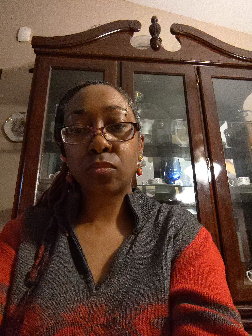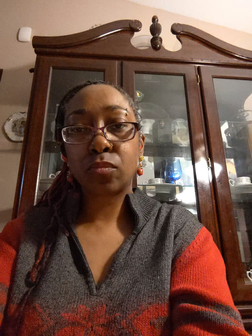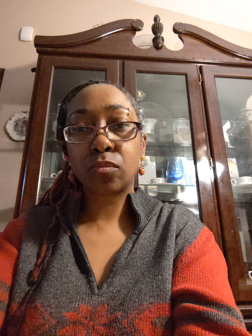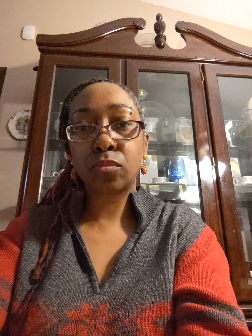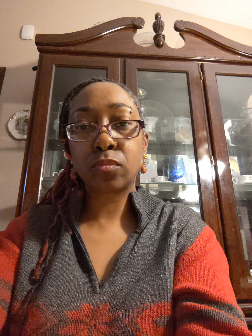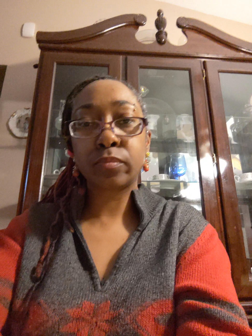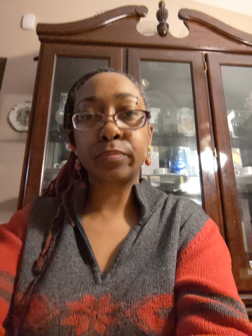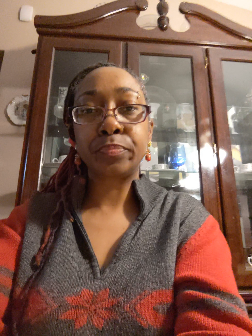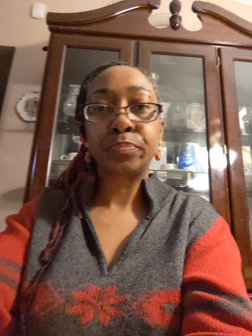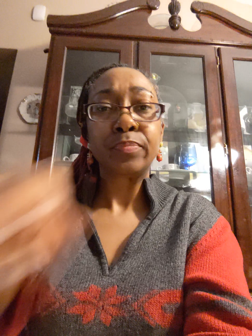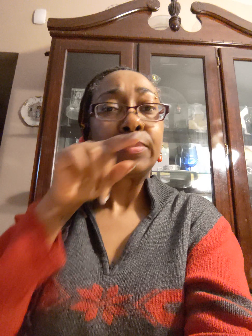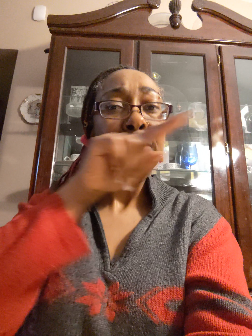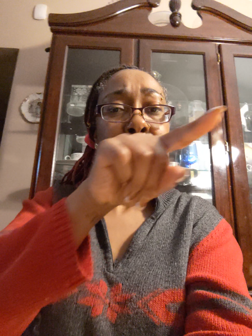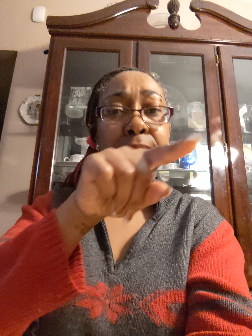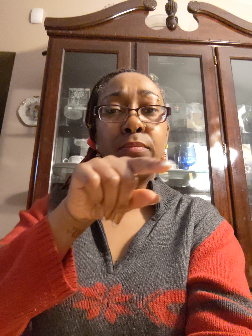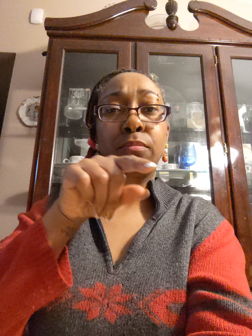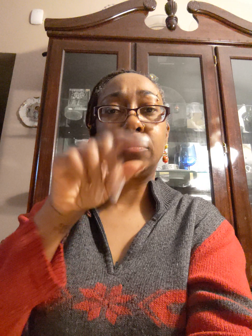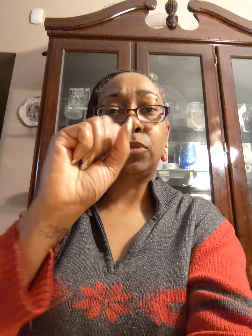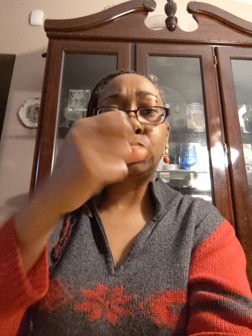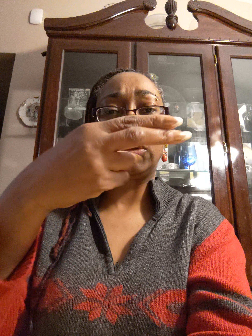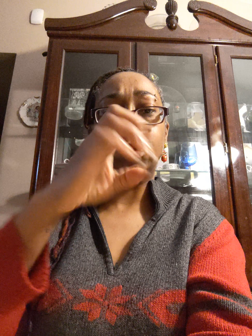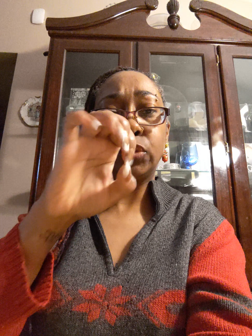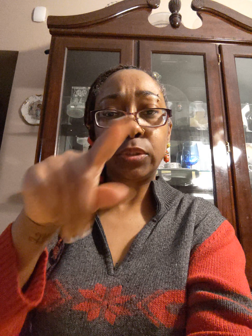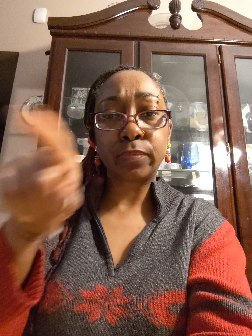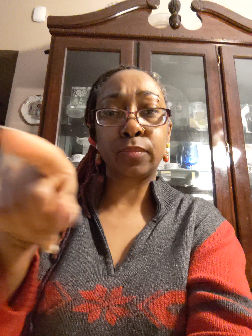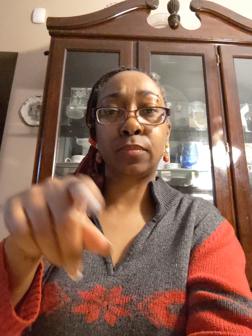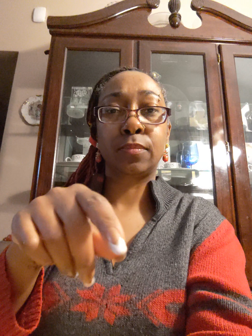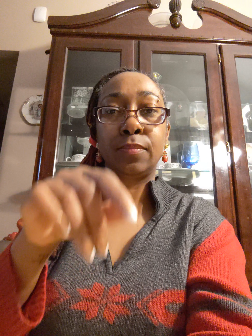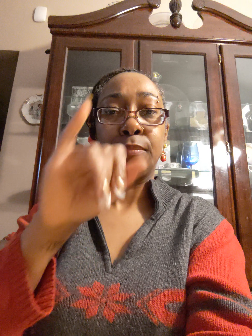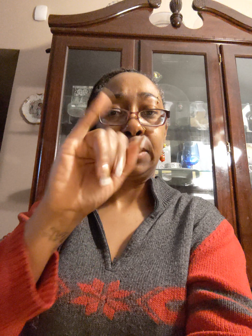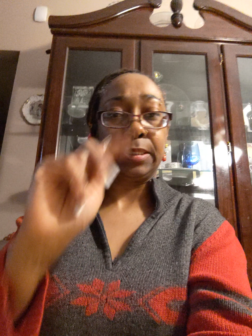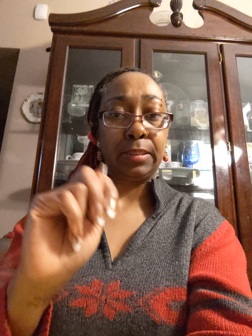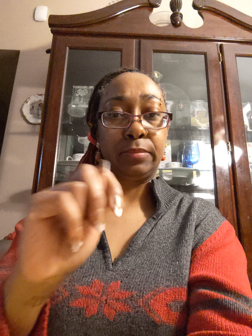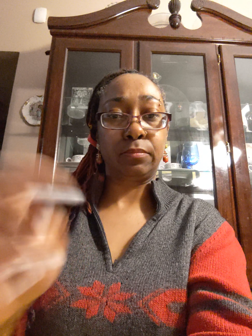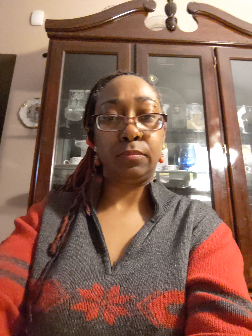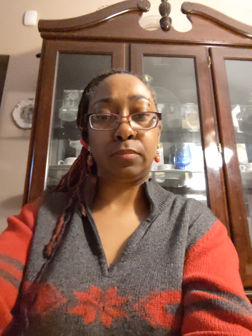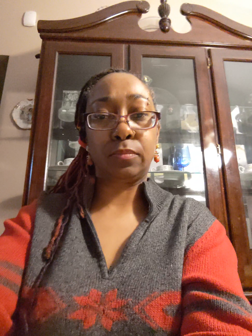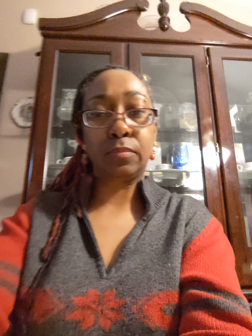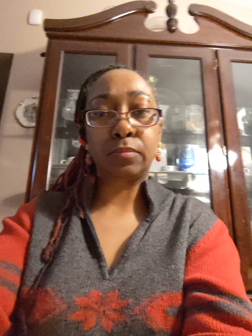he/she/it